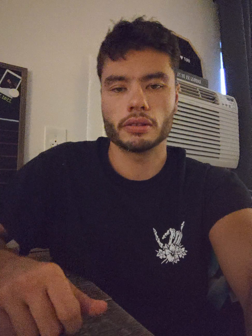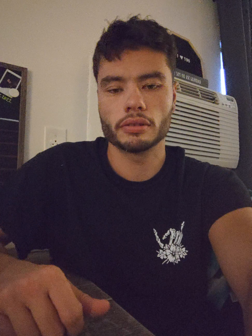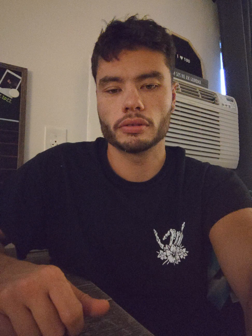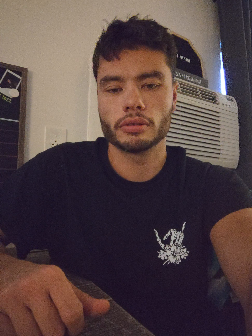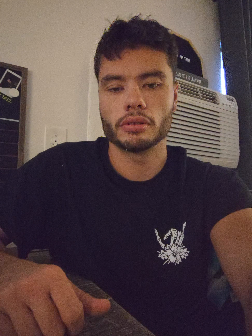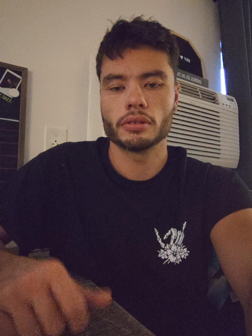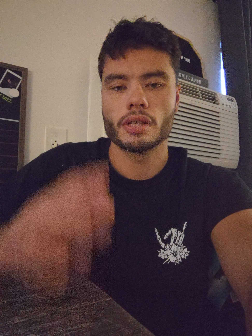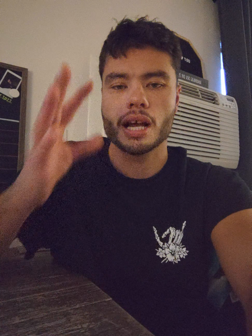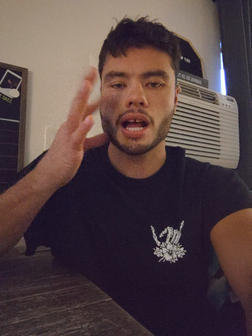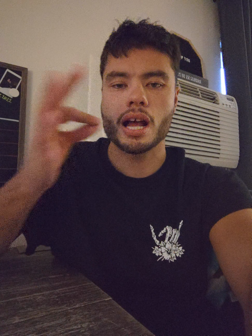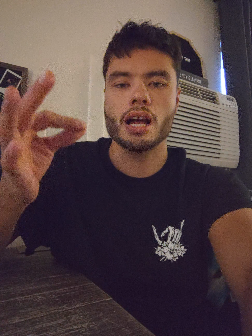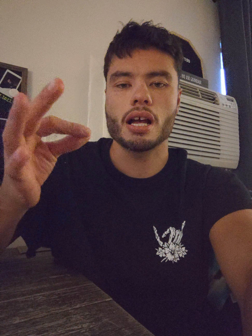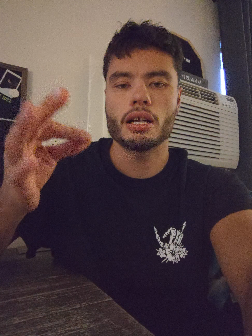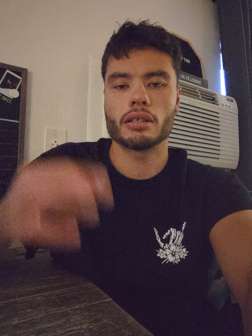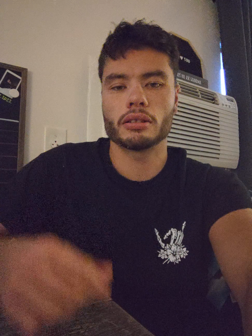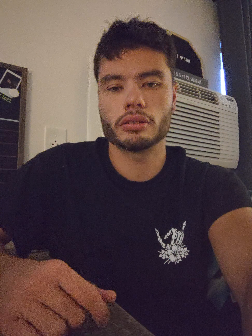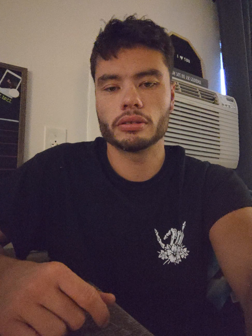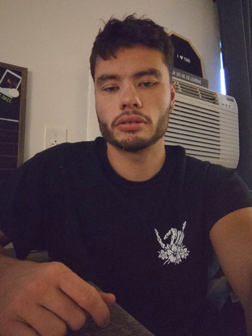cat